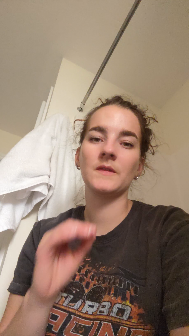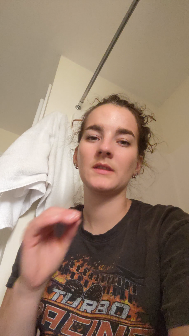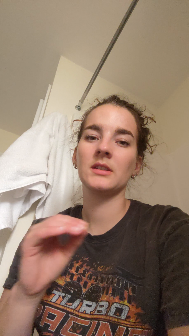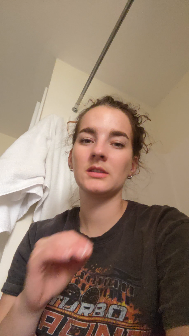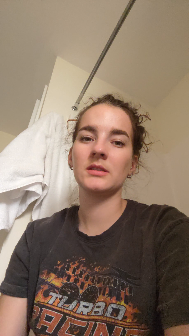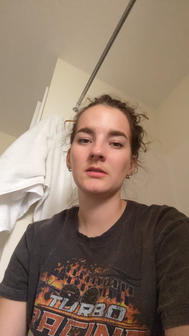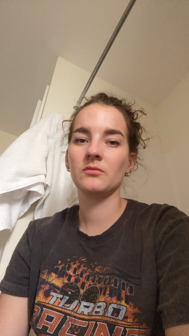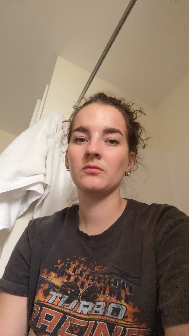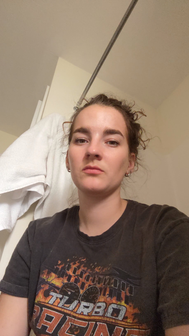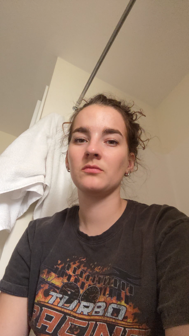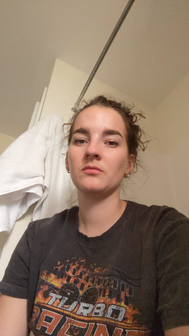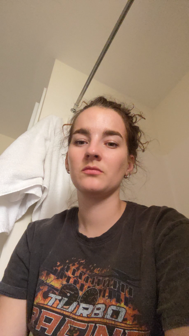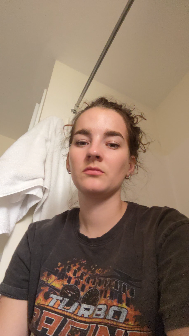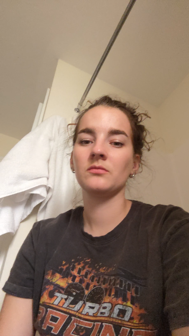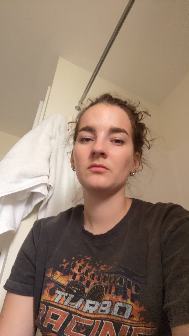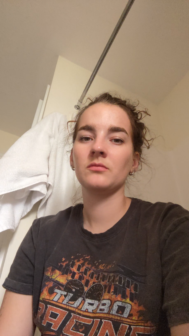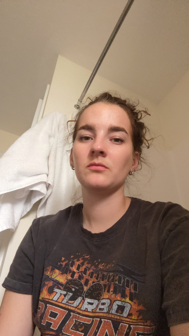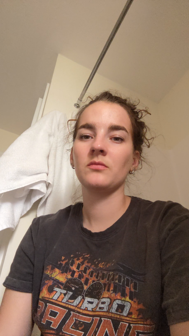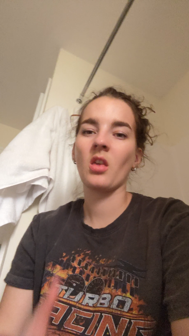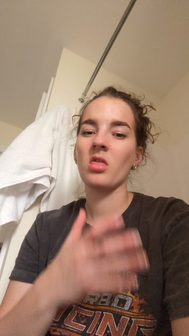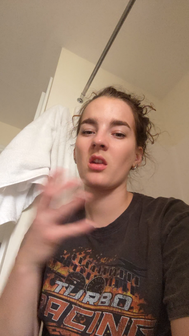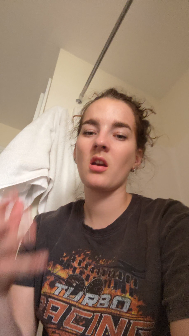a lot